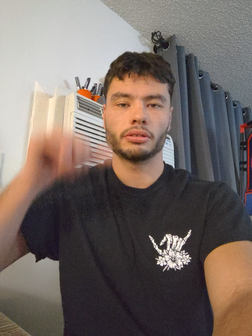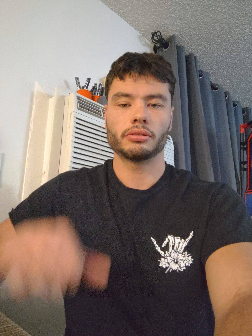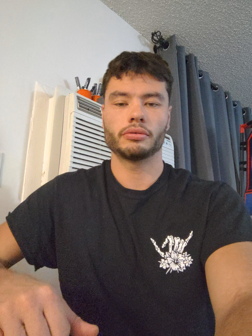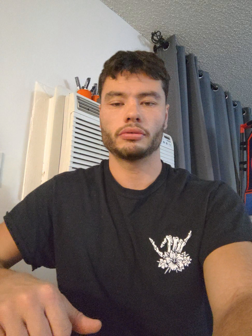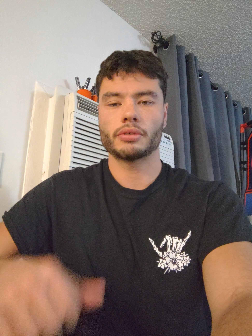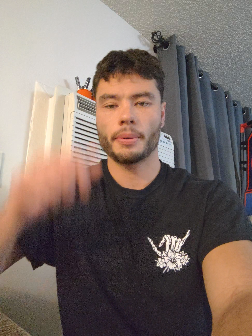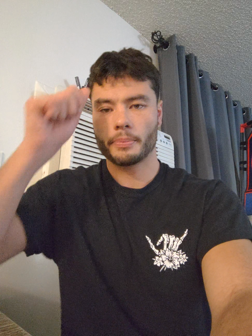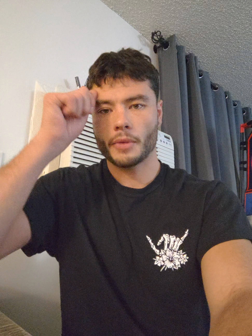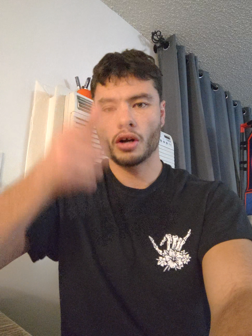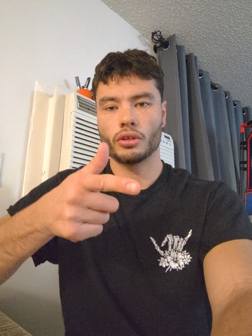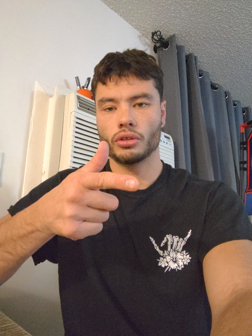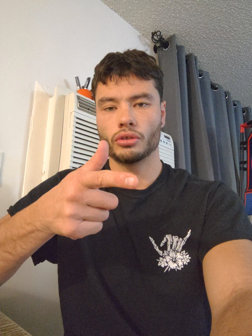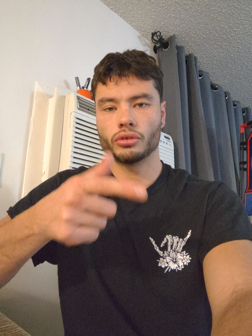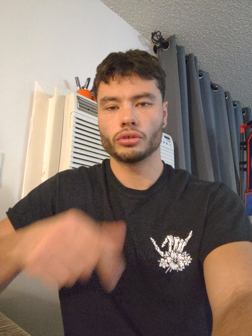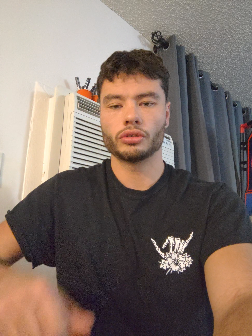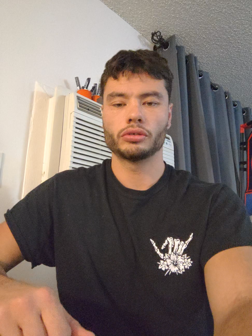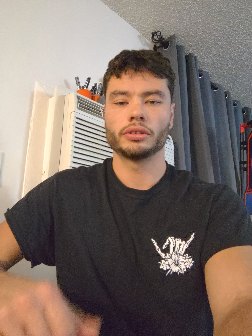brother